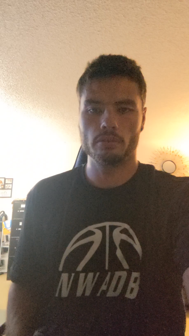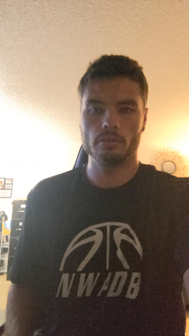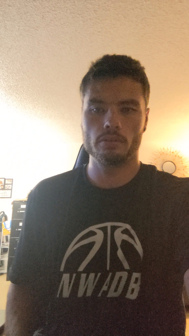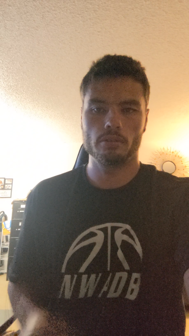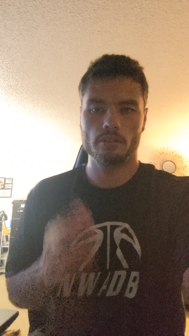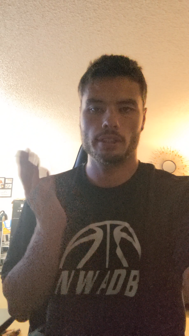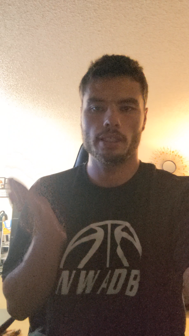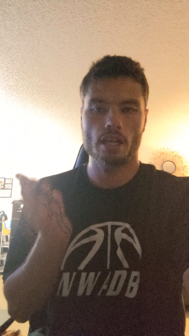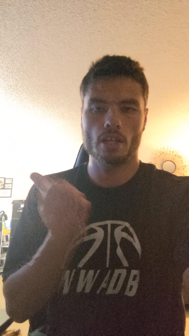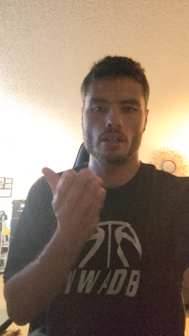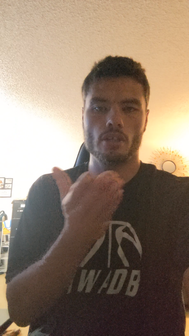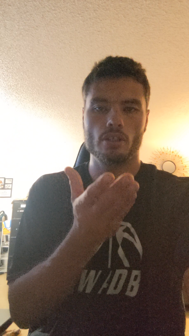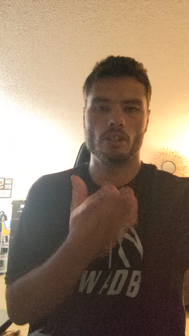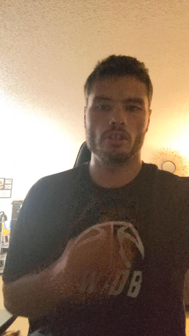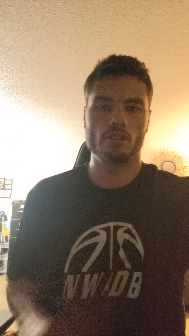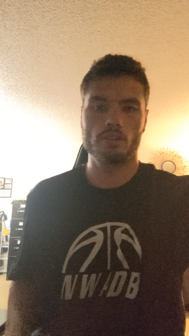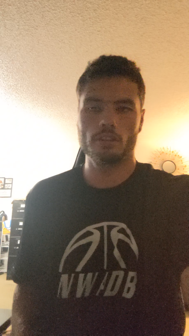carry